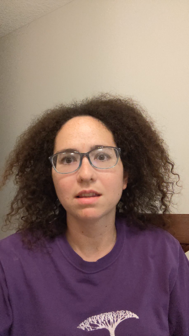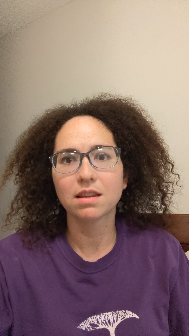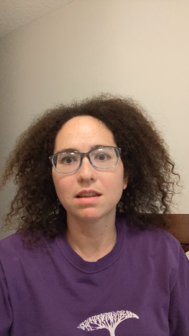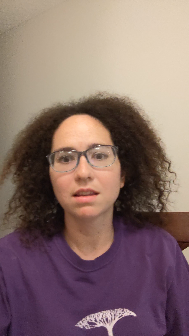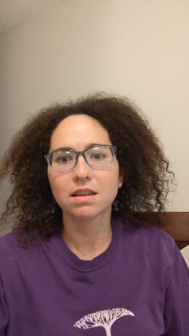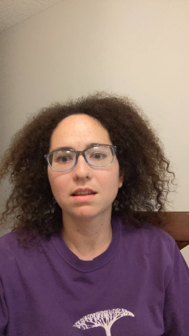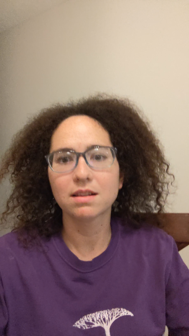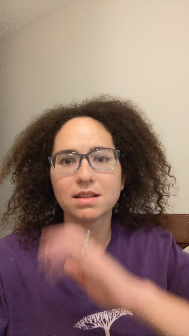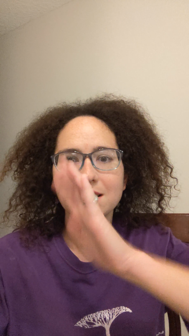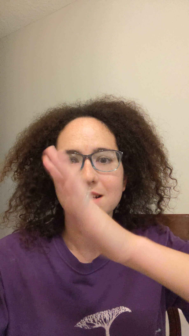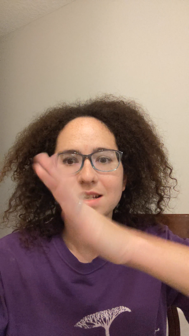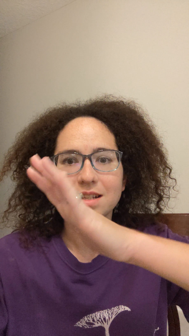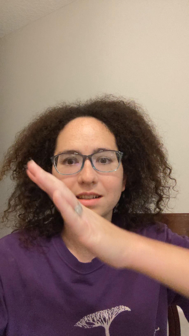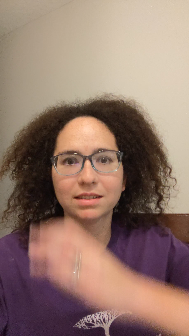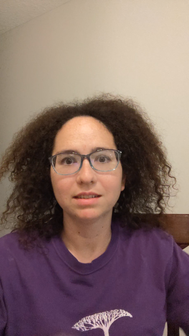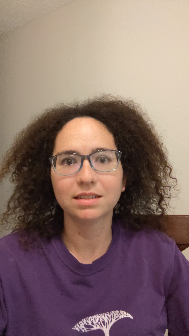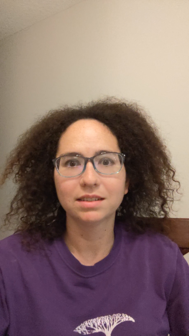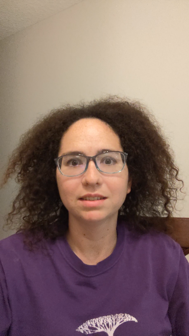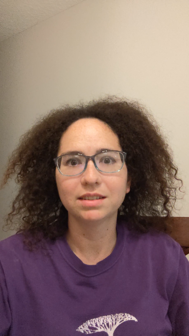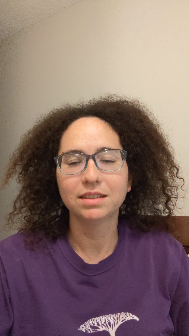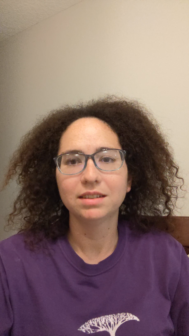cheese